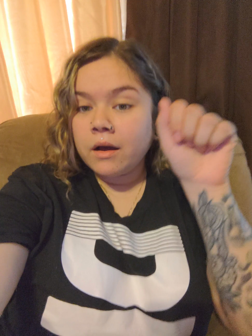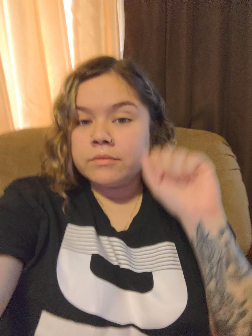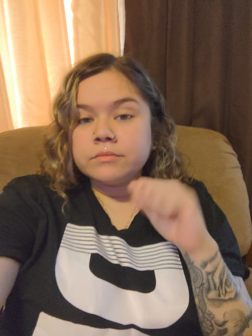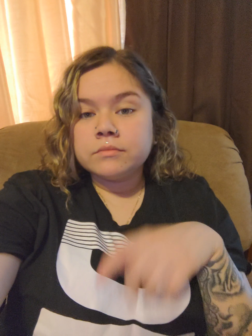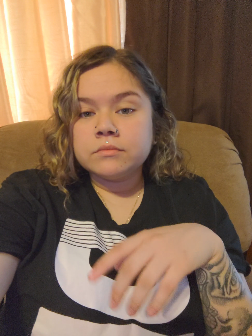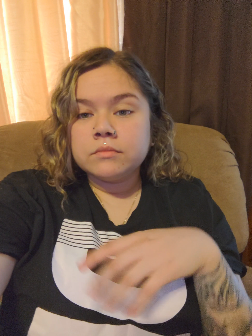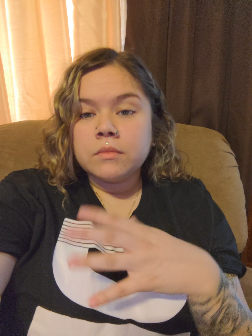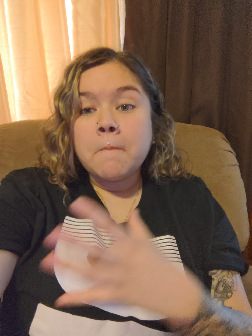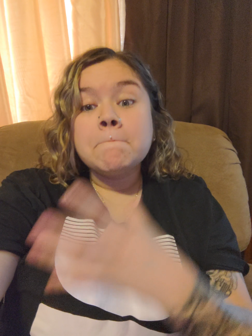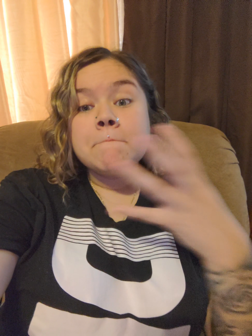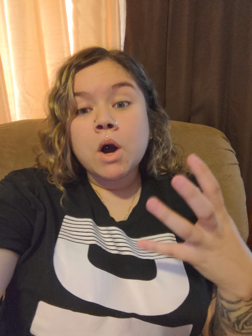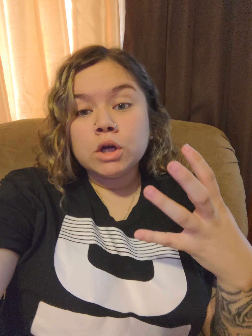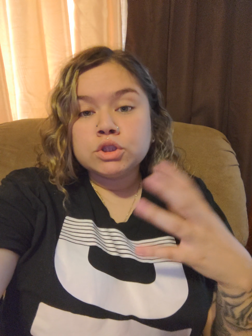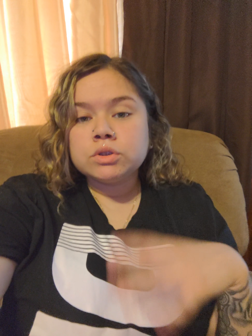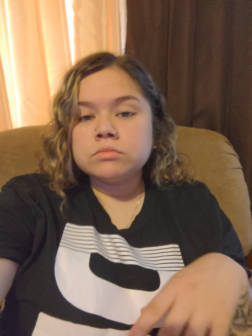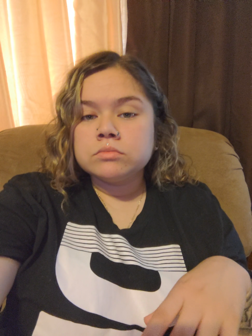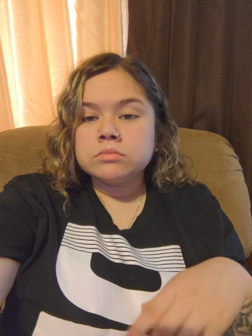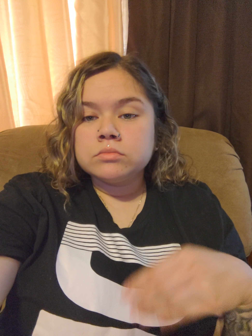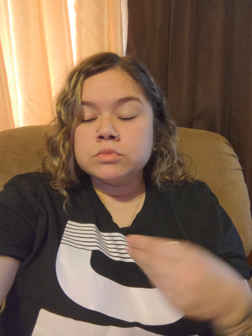much